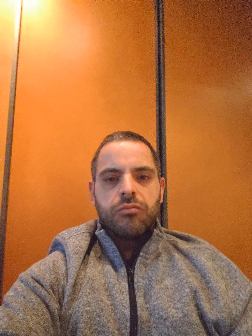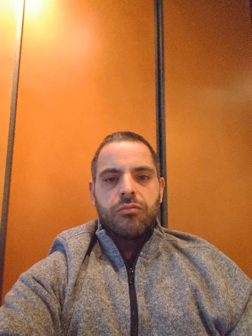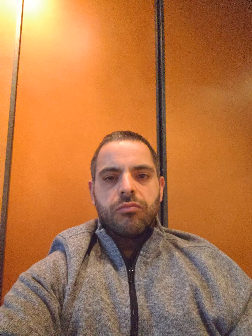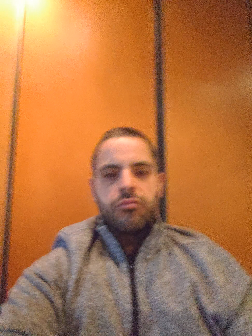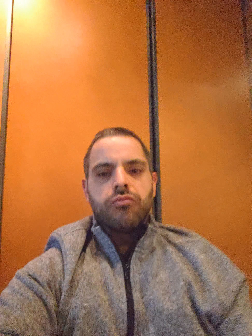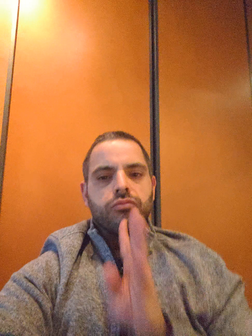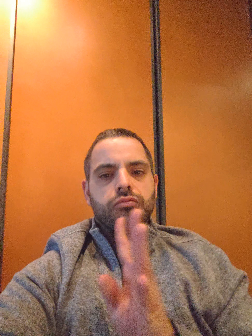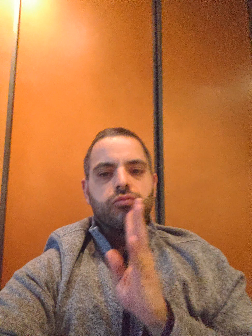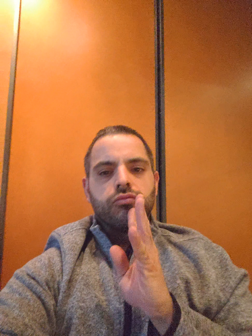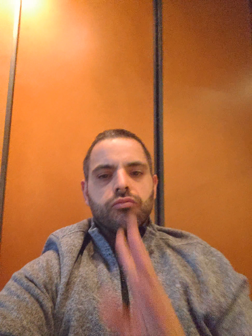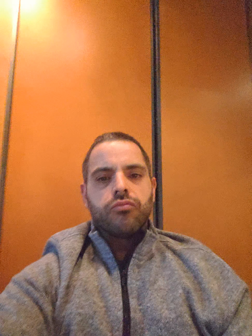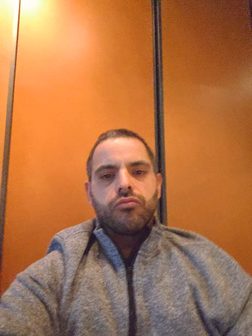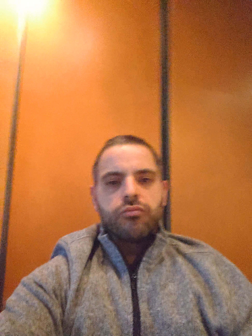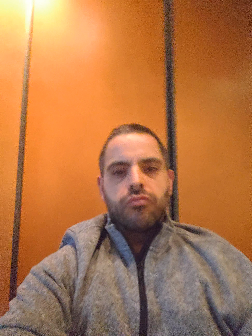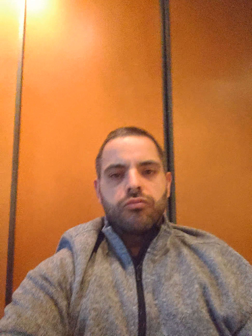talk